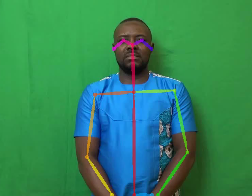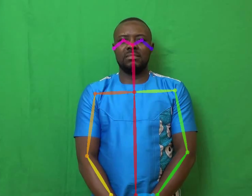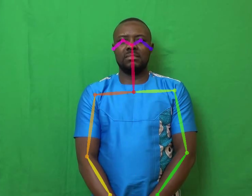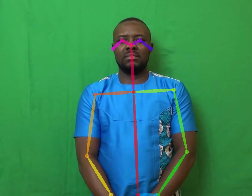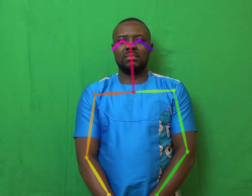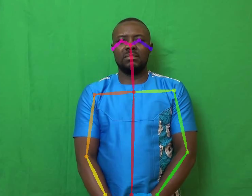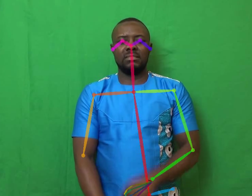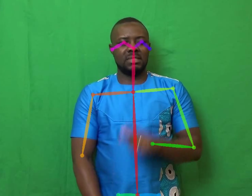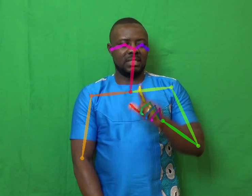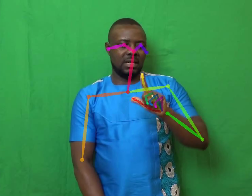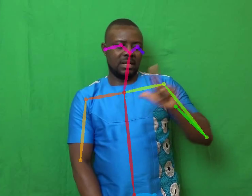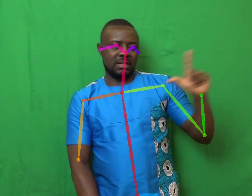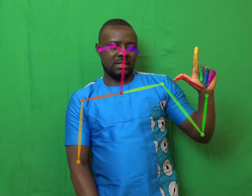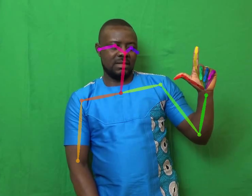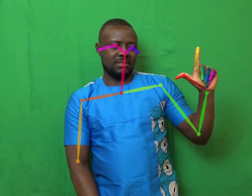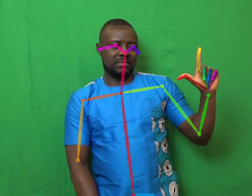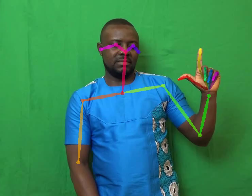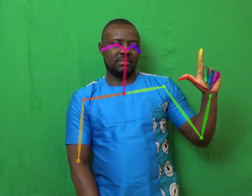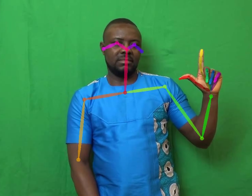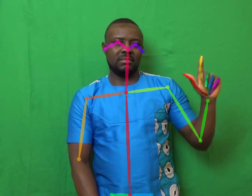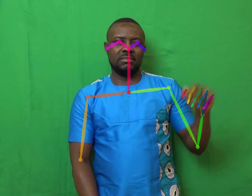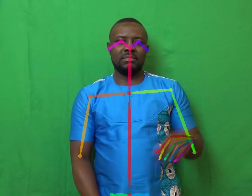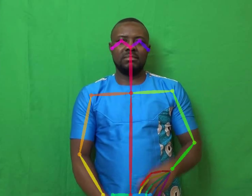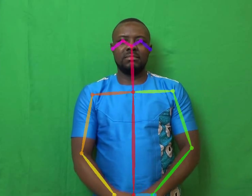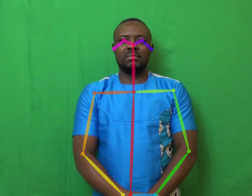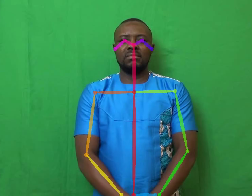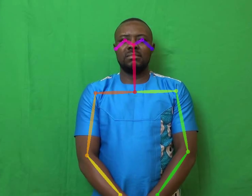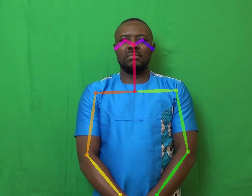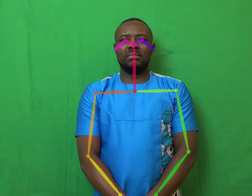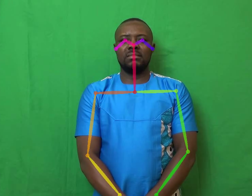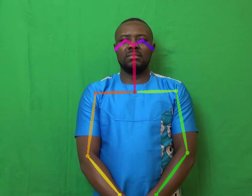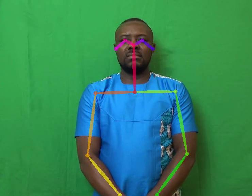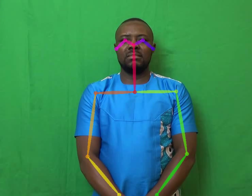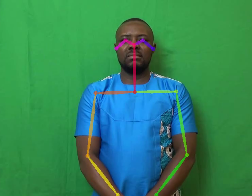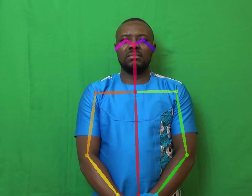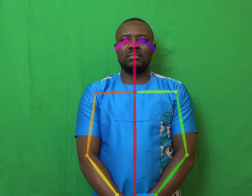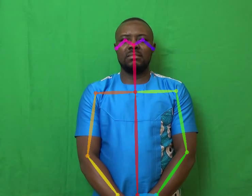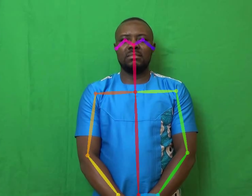left